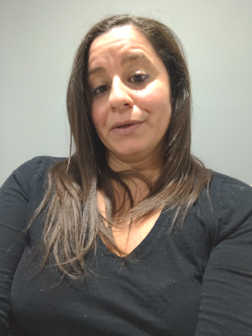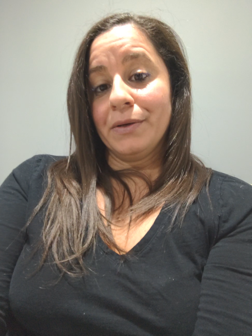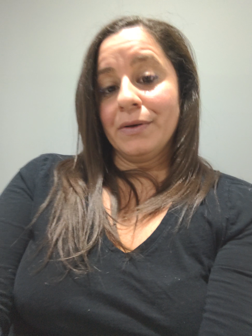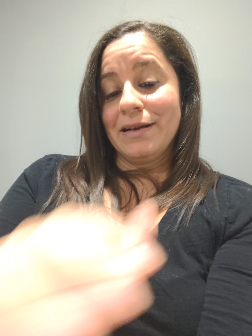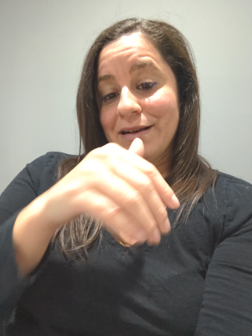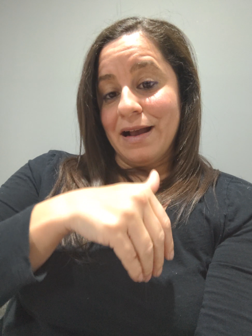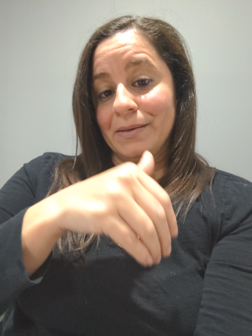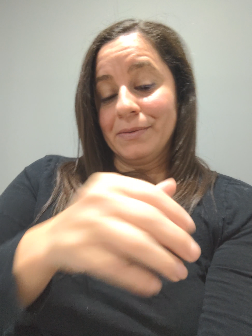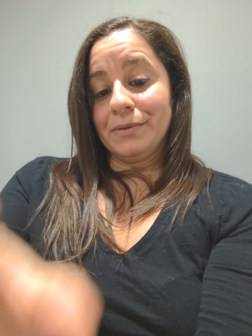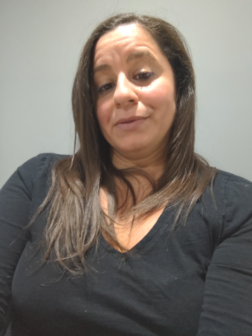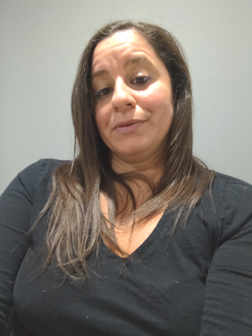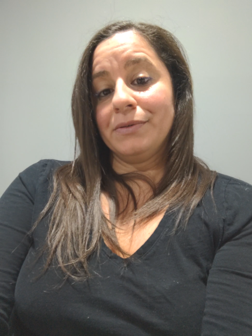night